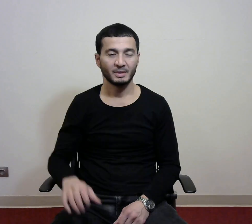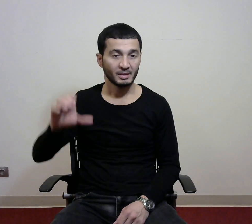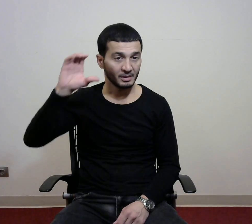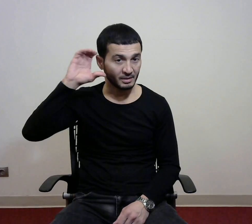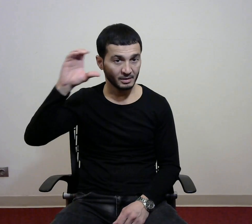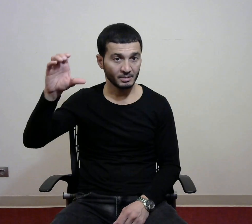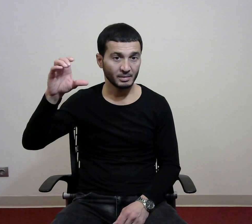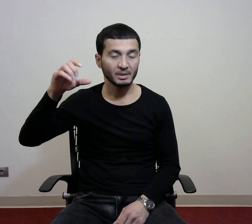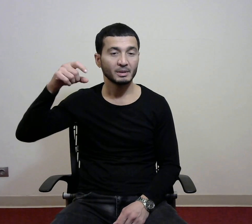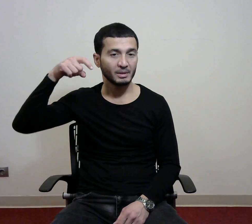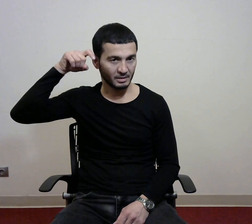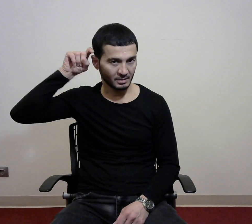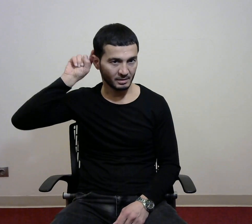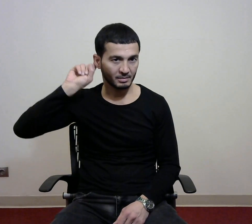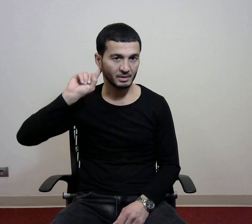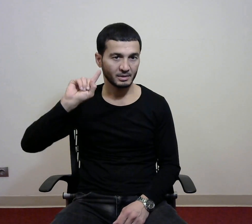eşitmə aparatı